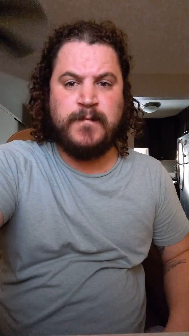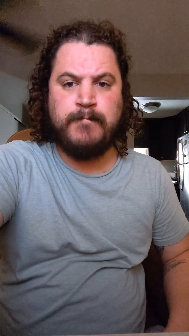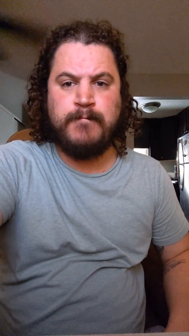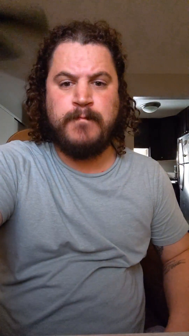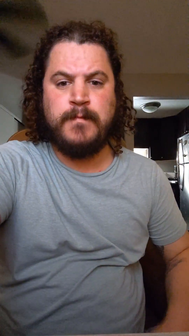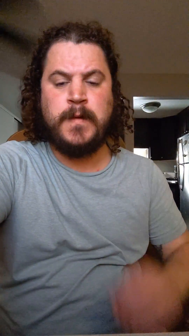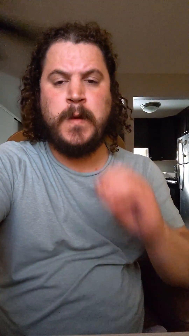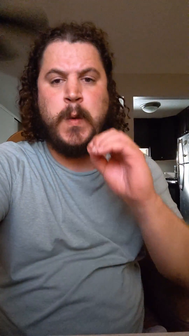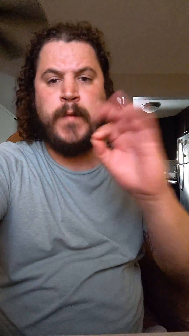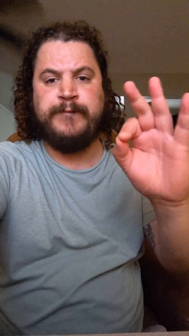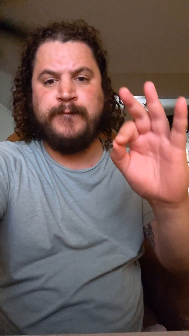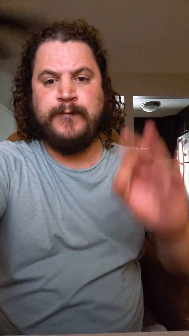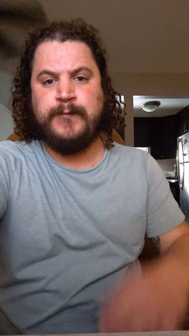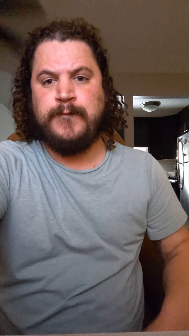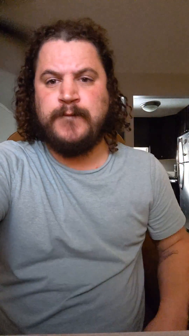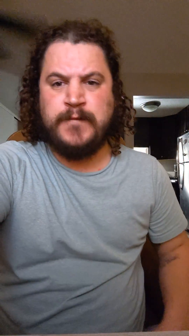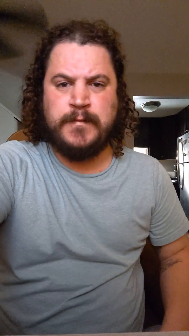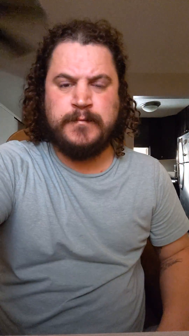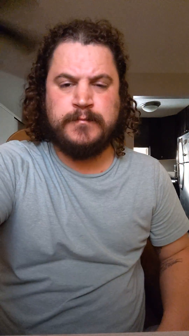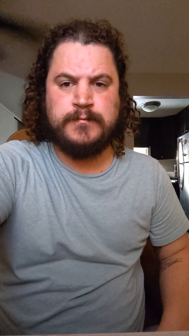off